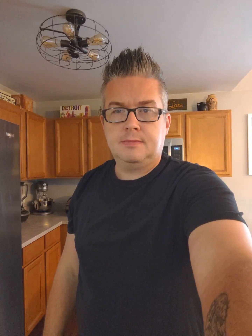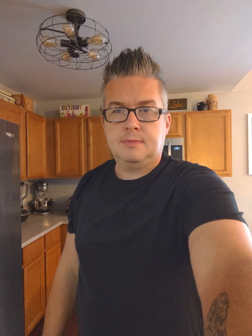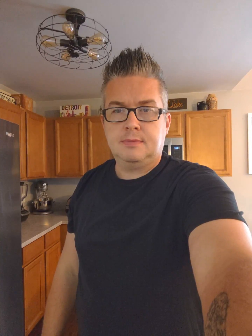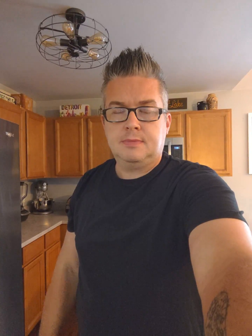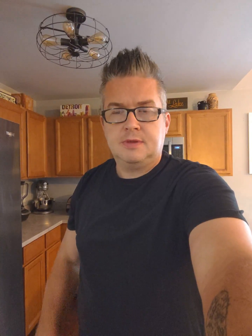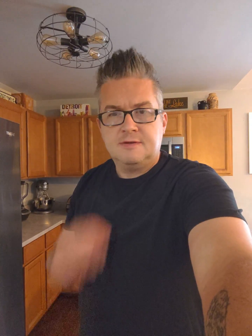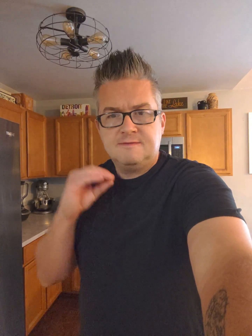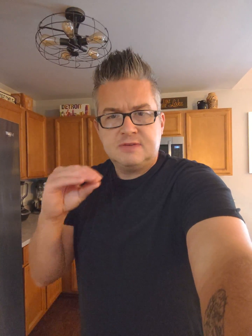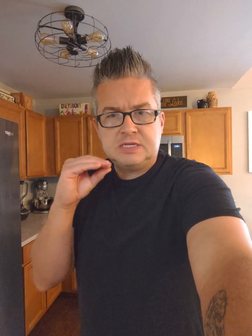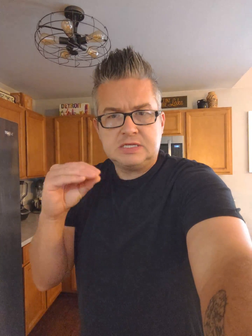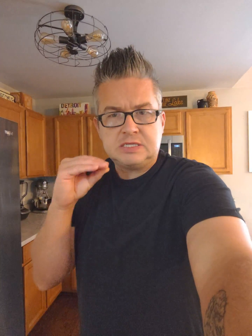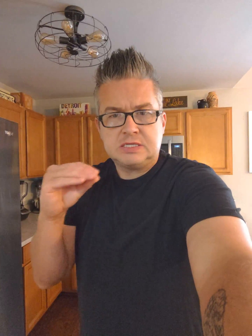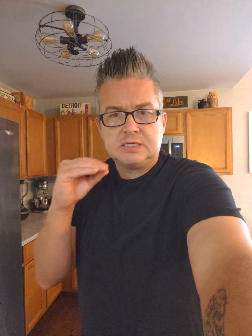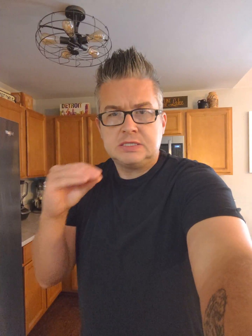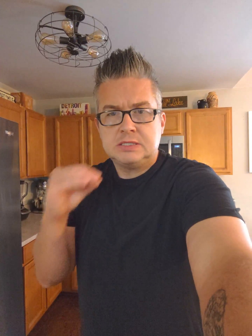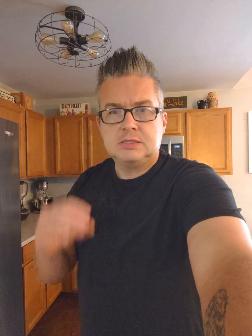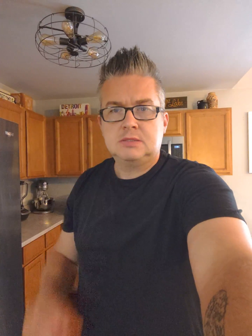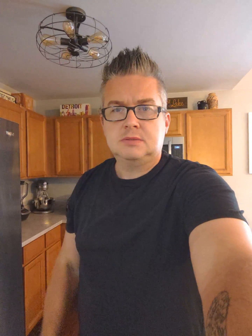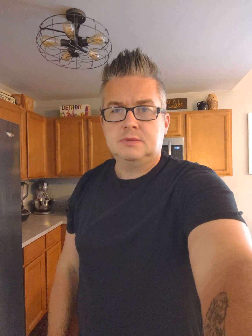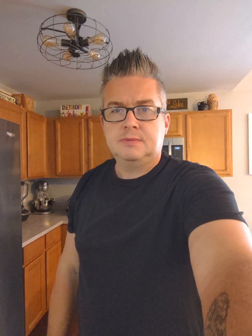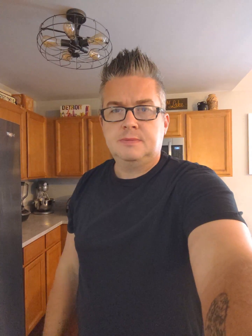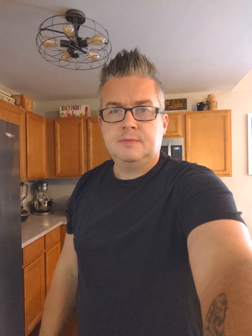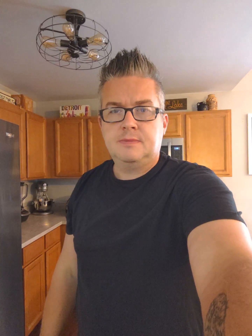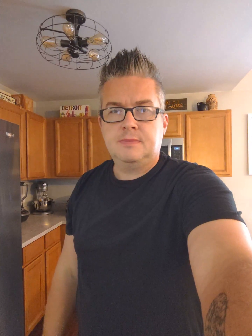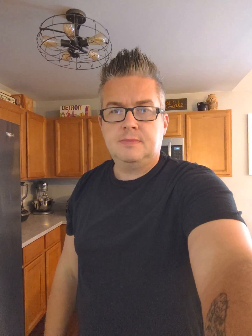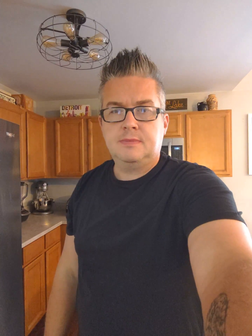fix